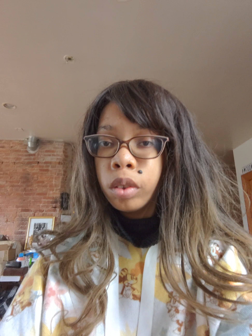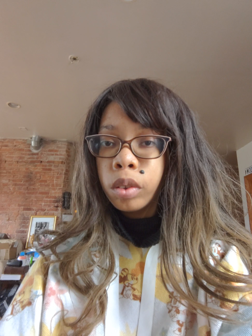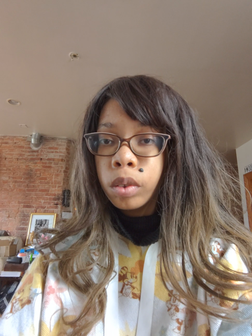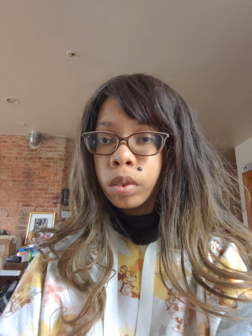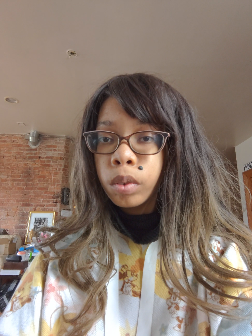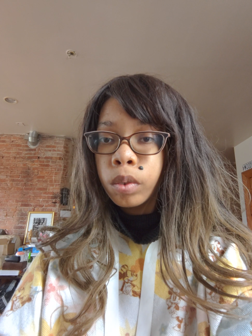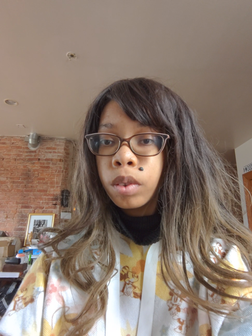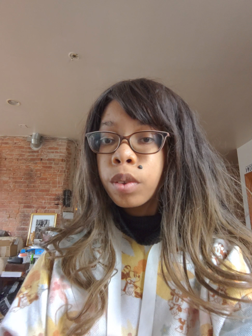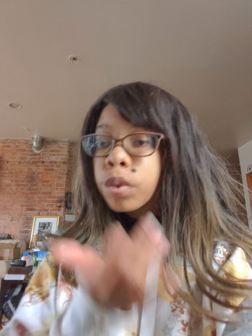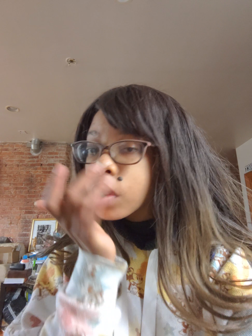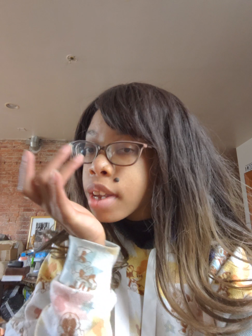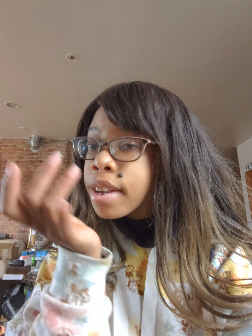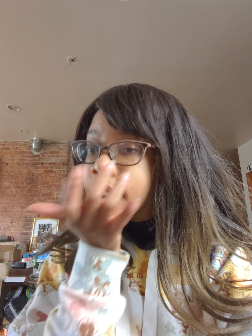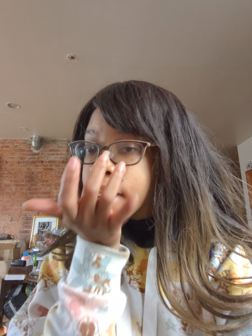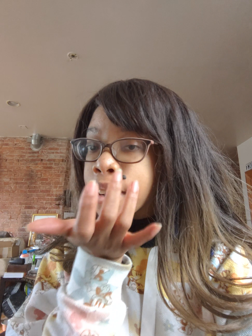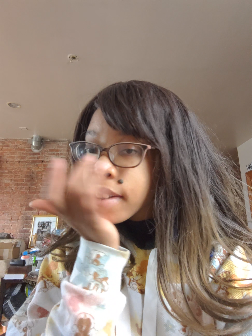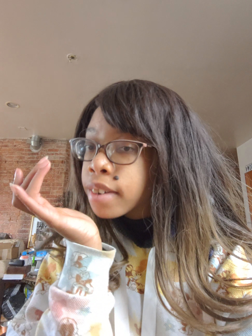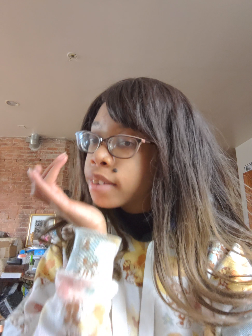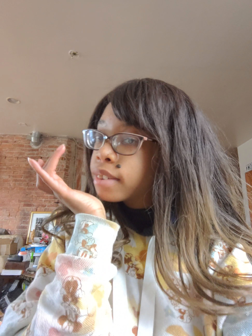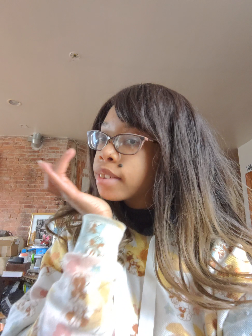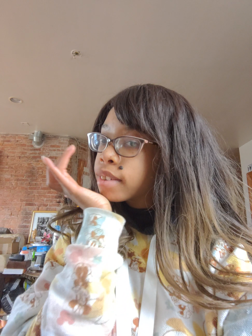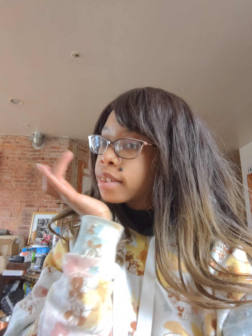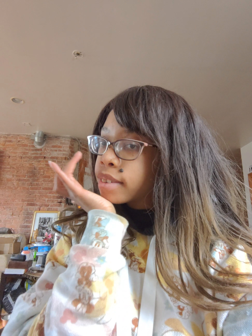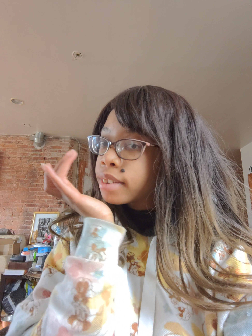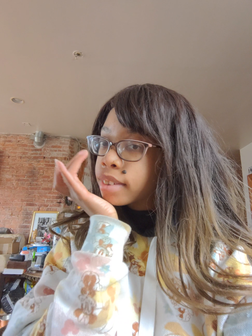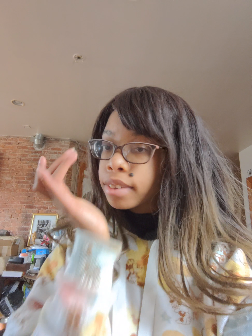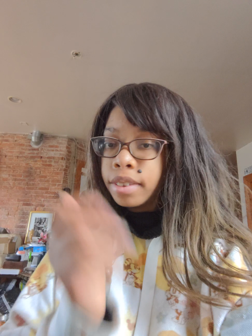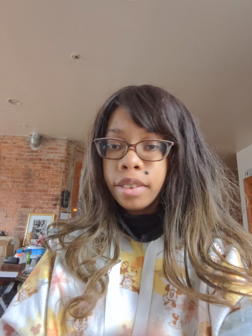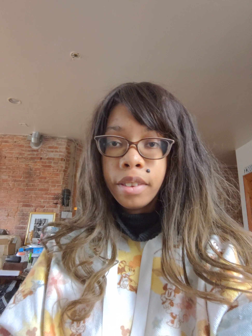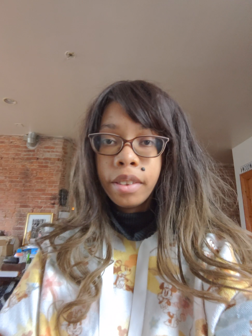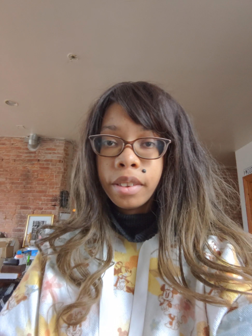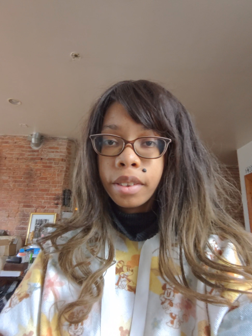grass